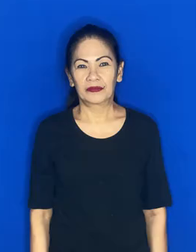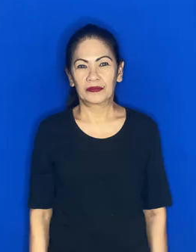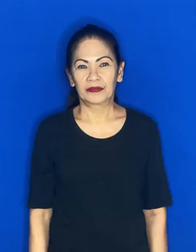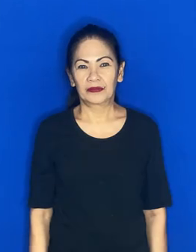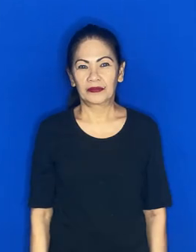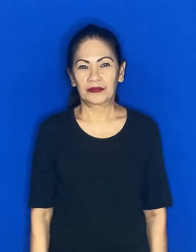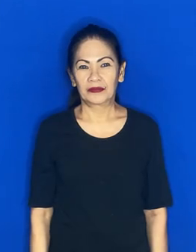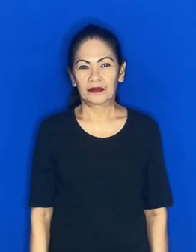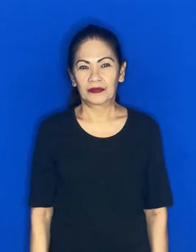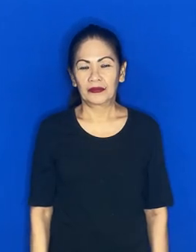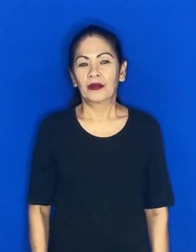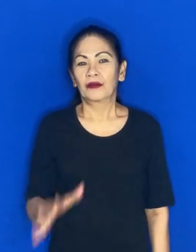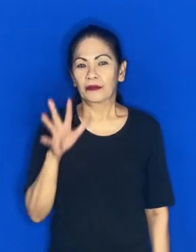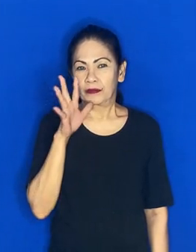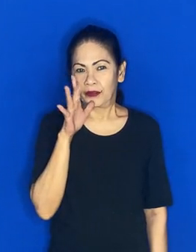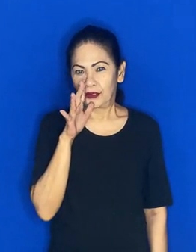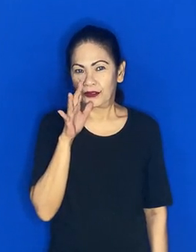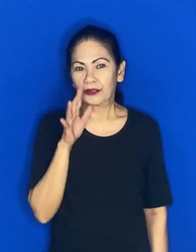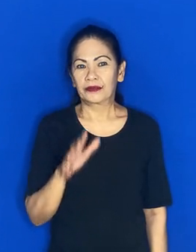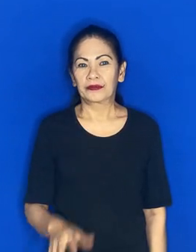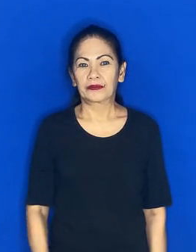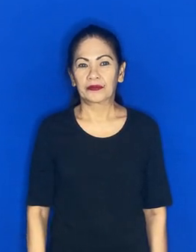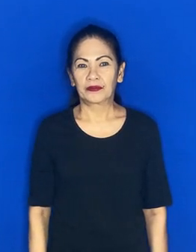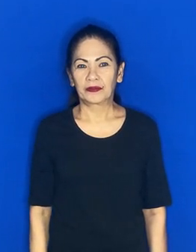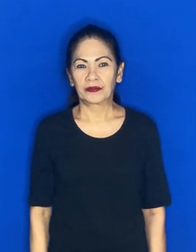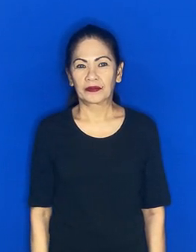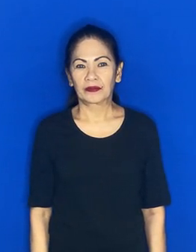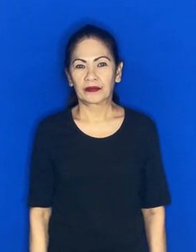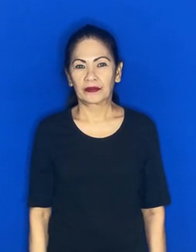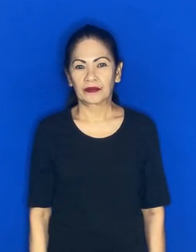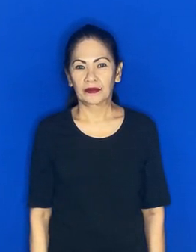mother